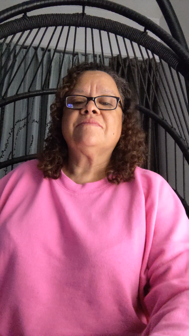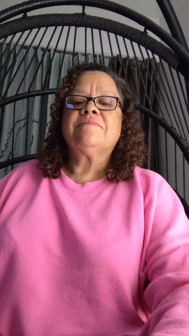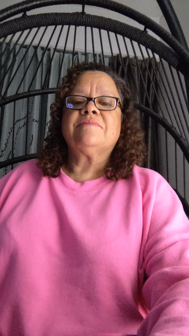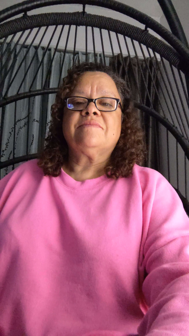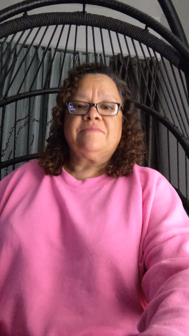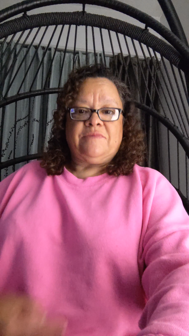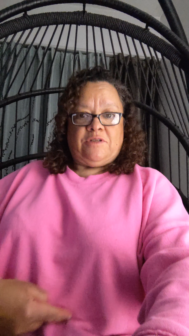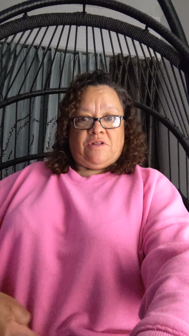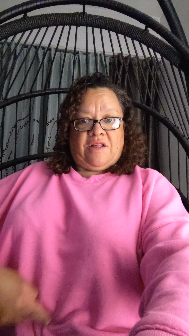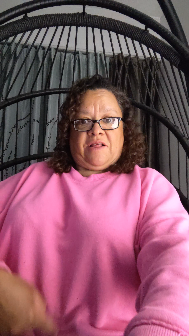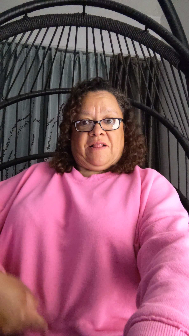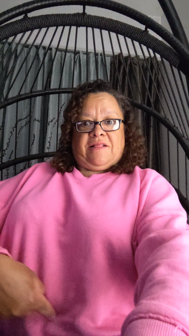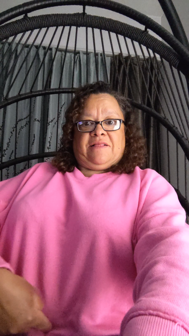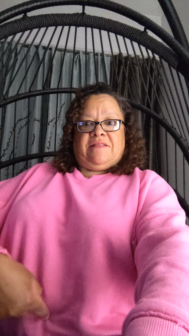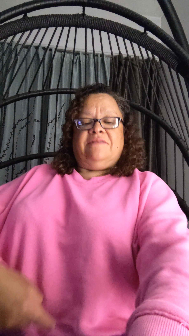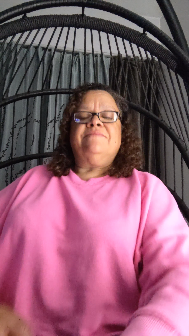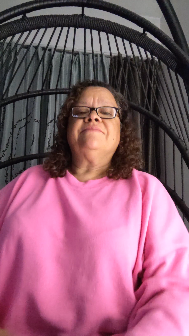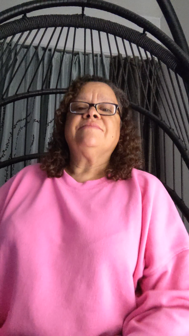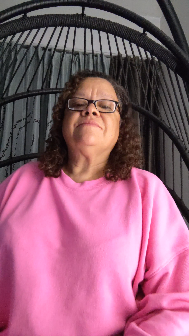belly button